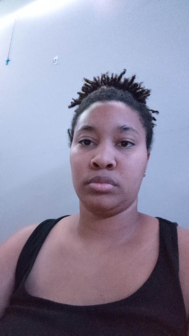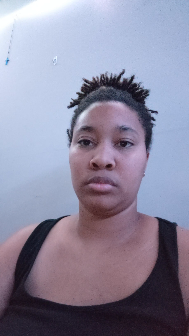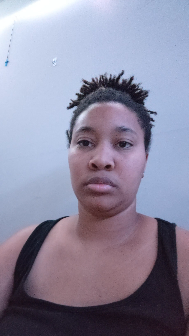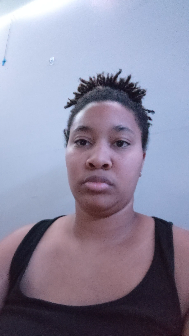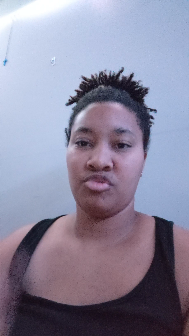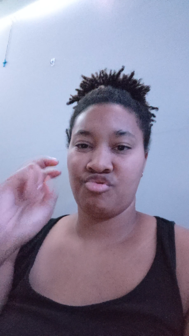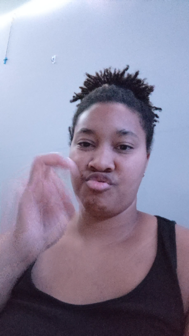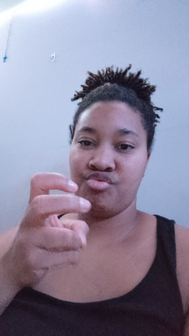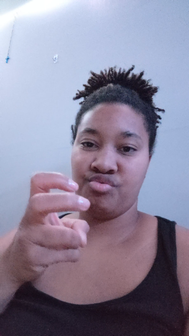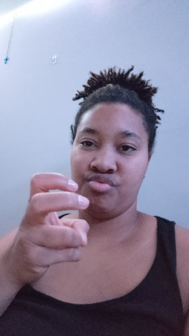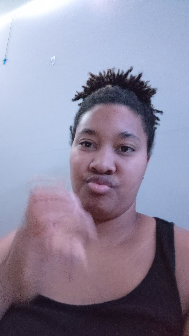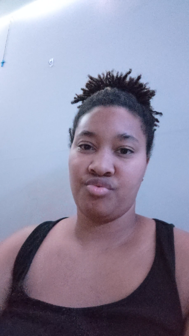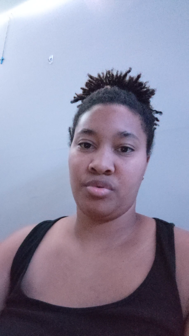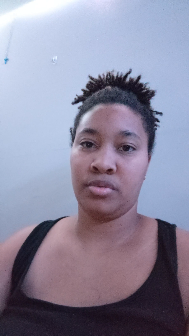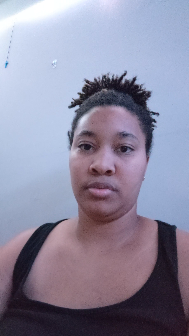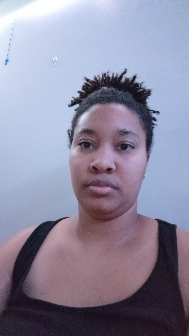hard